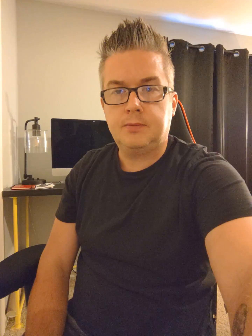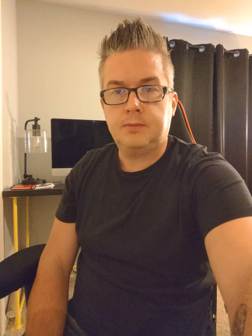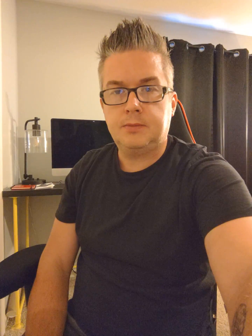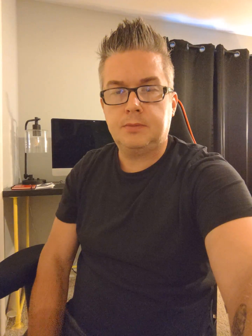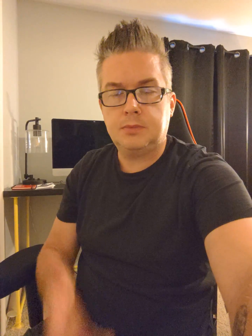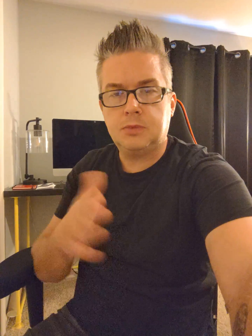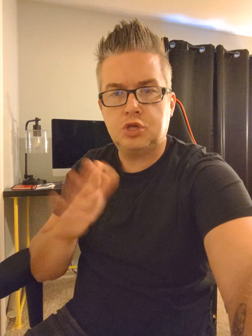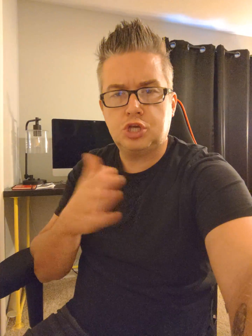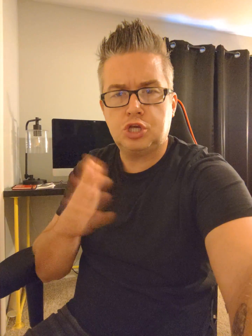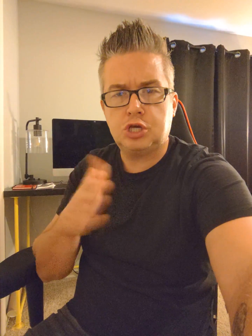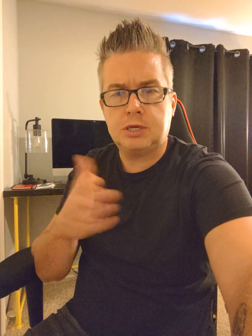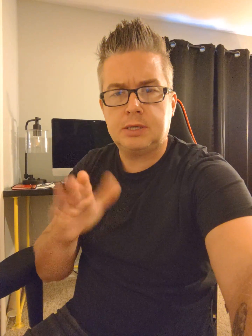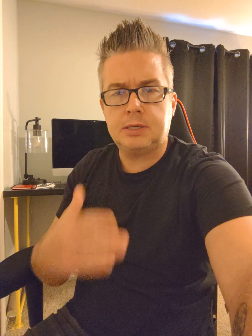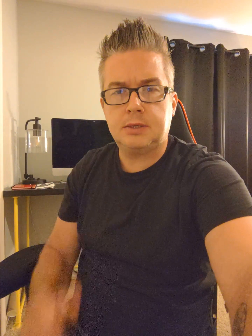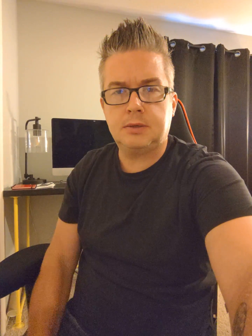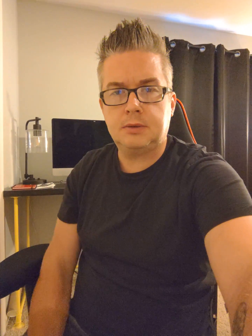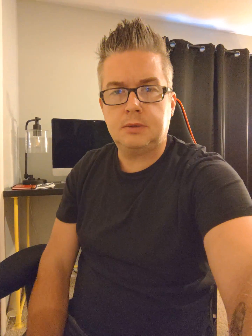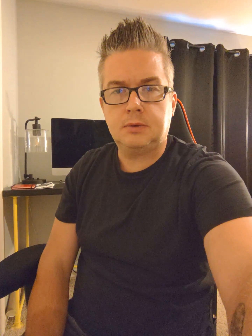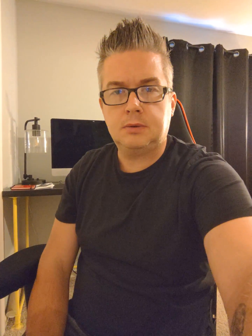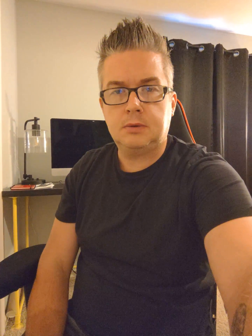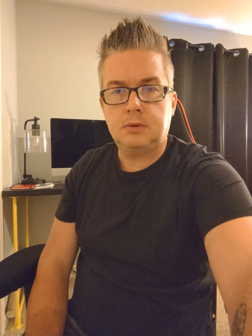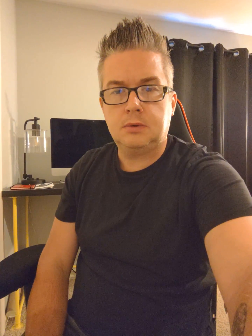share